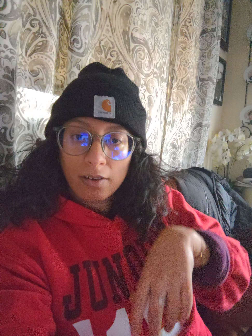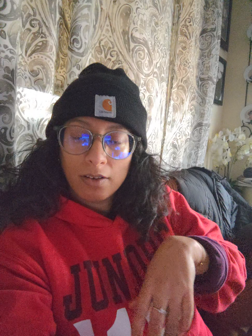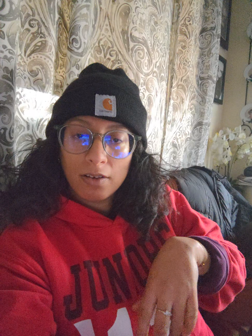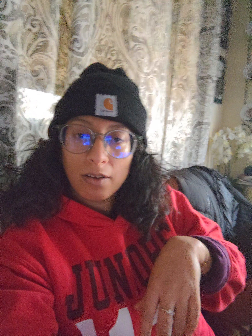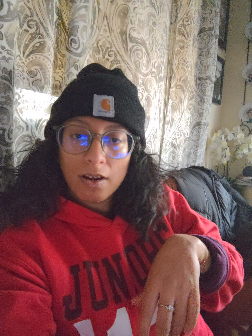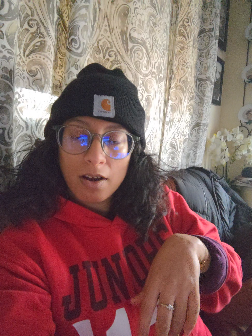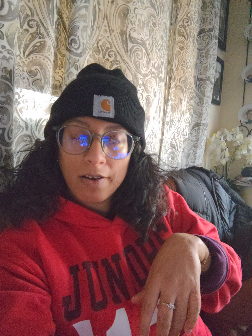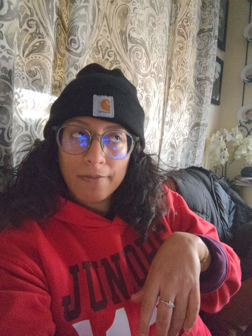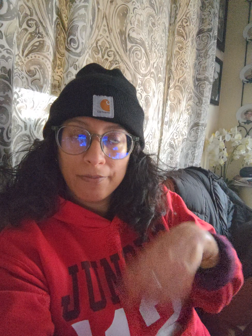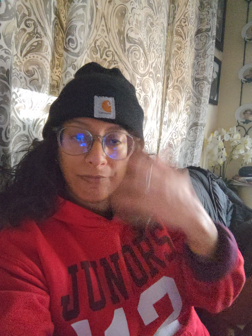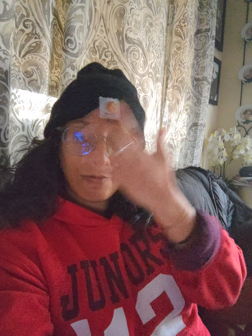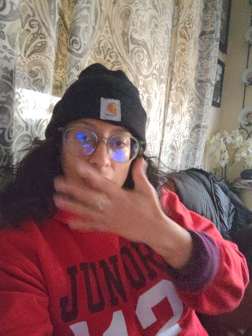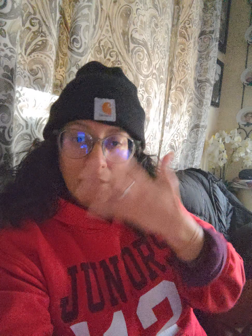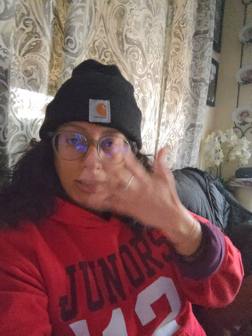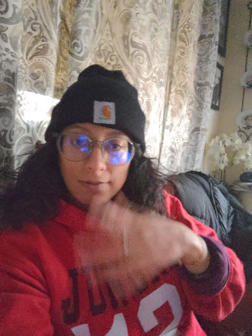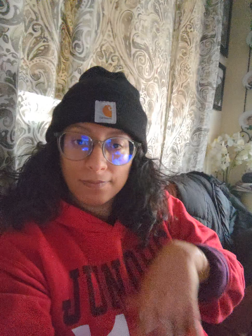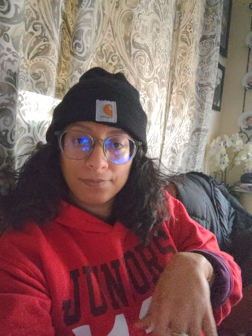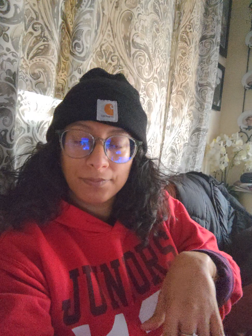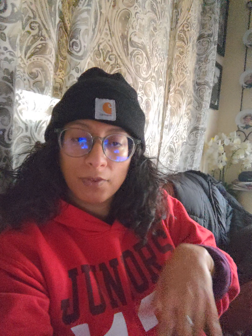face